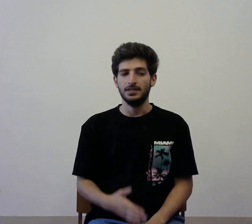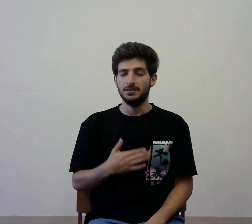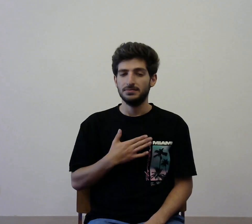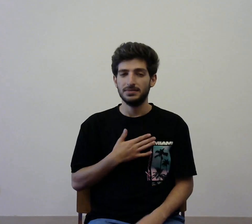mən